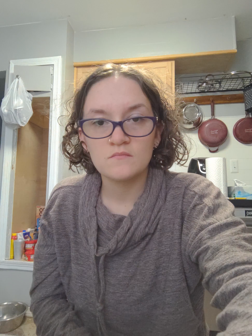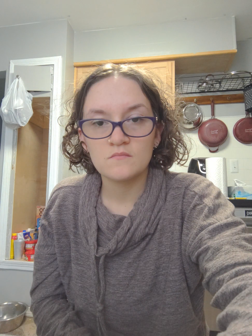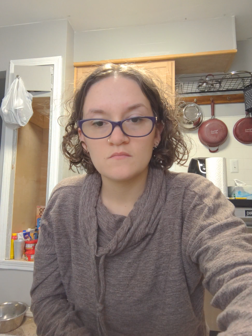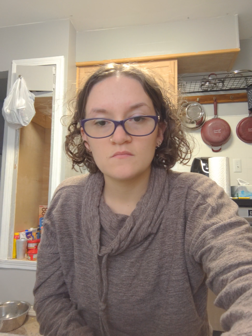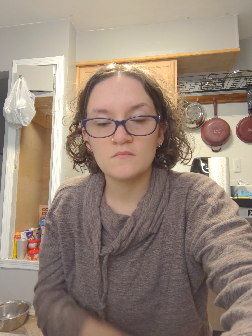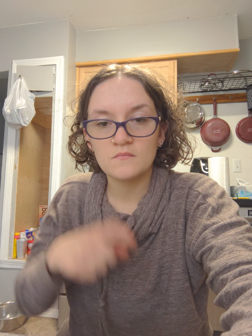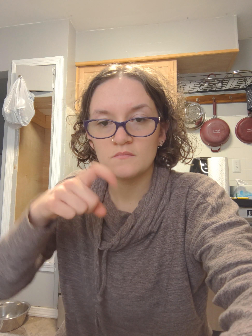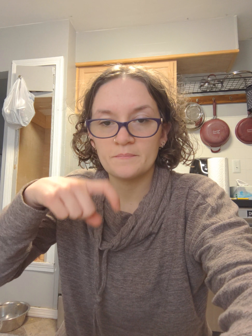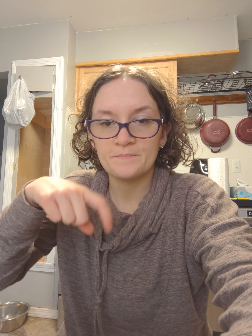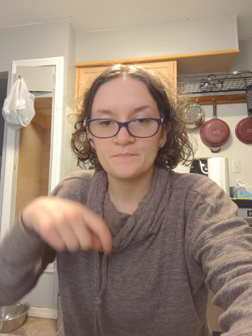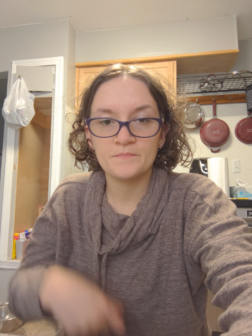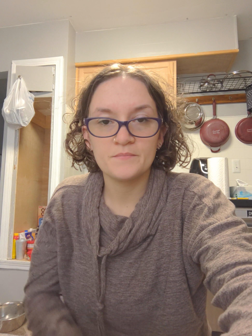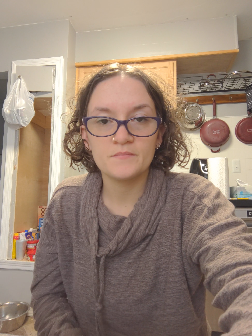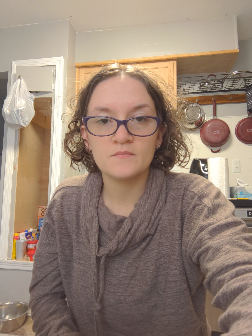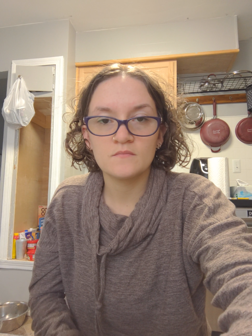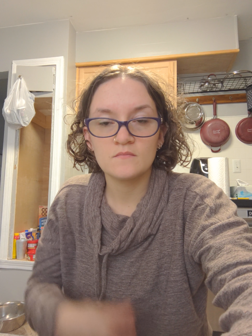time